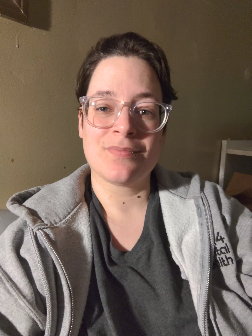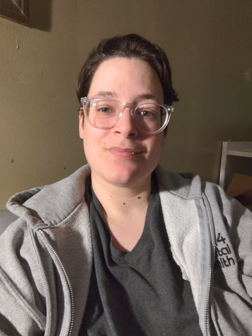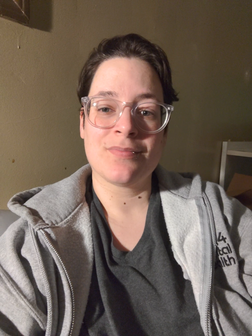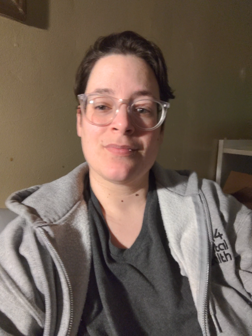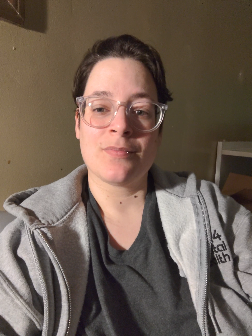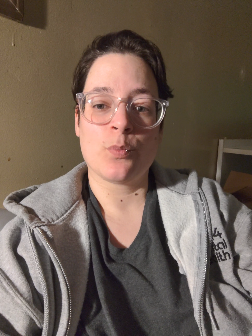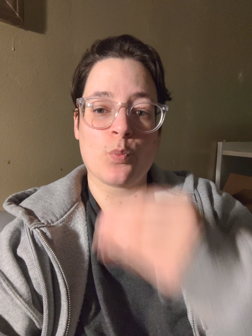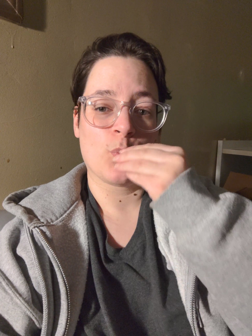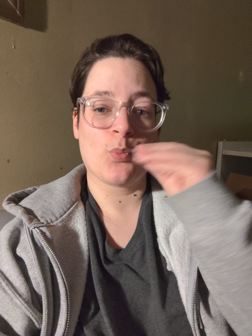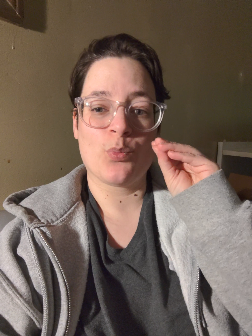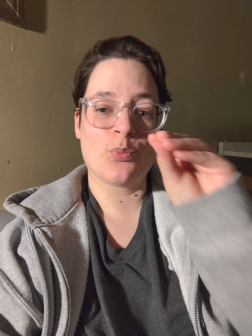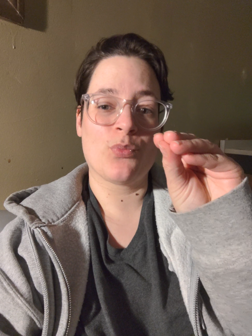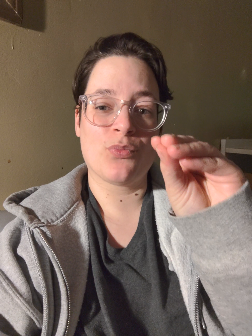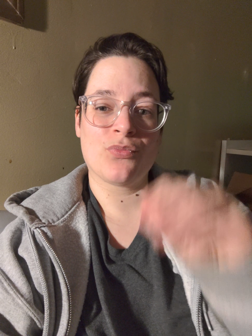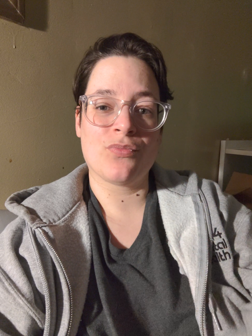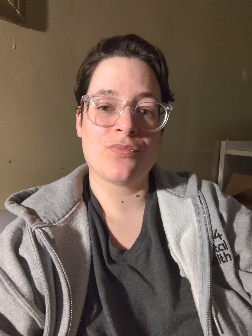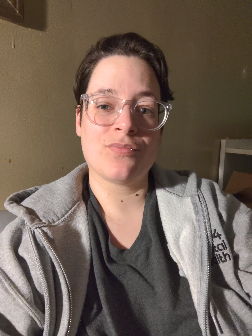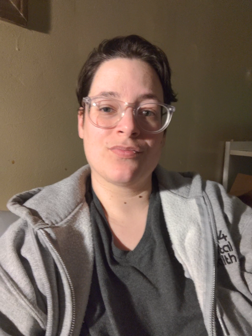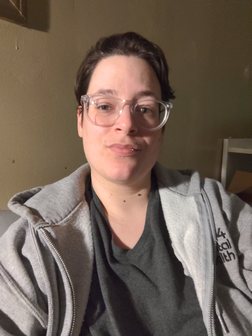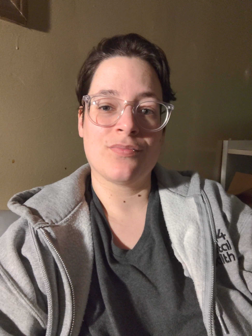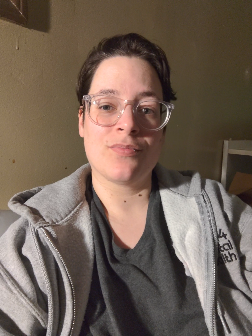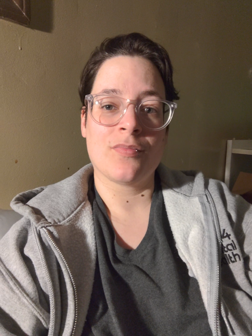kiss